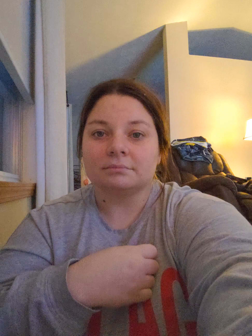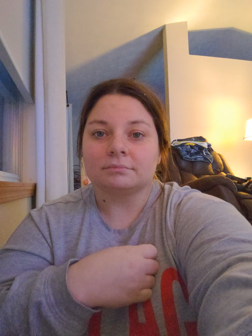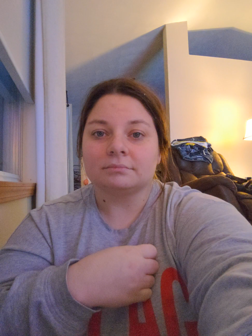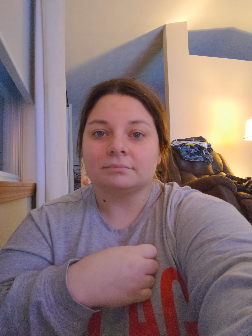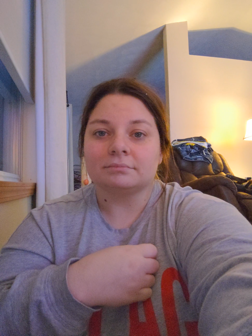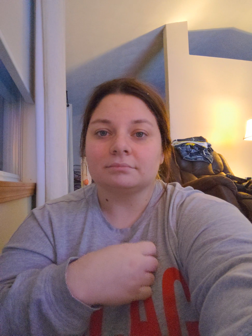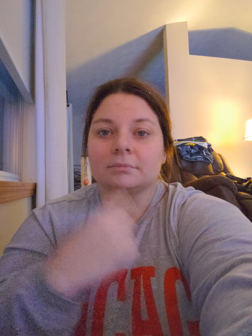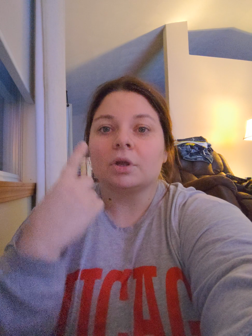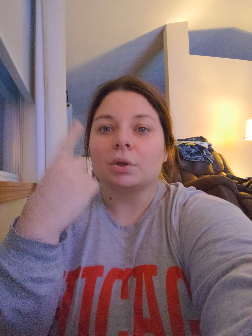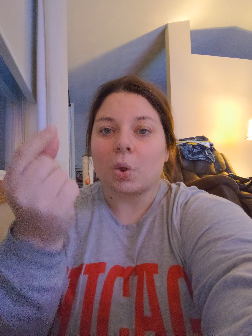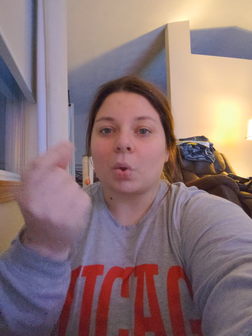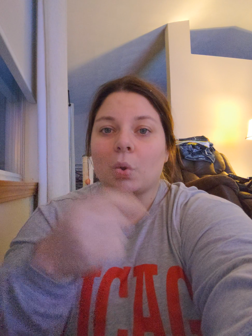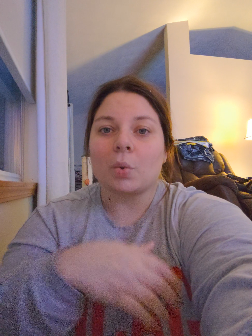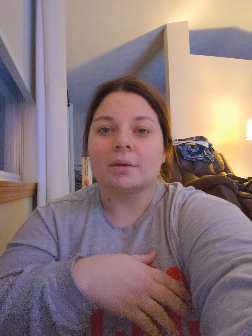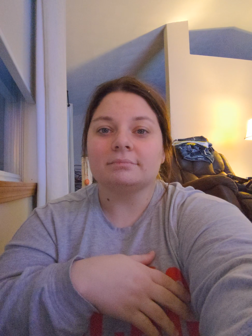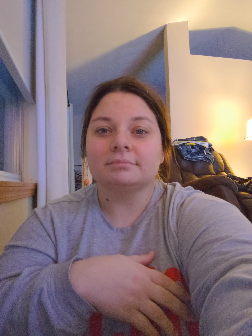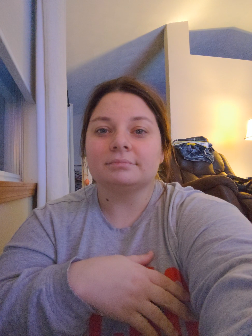go